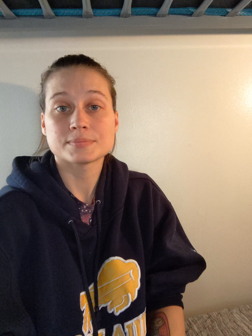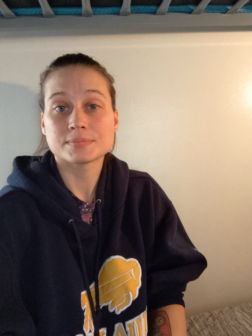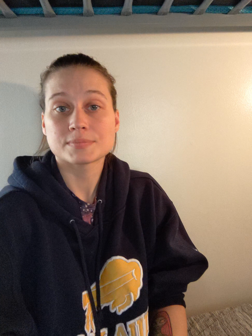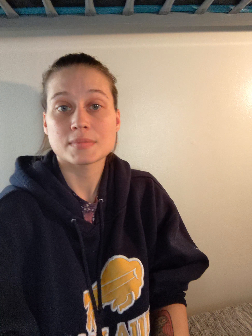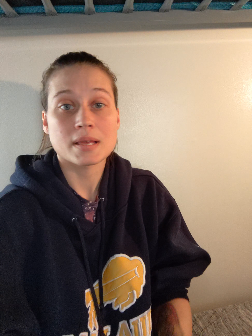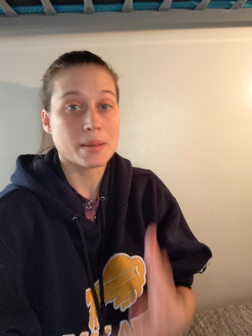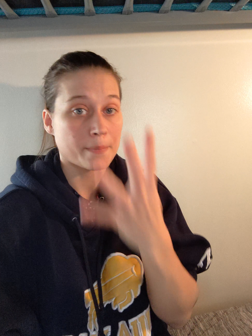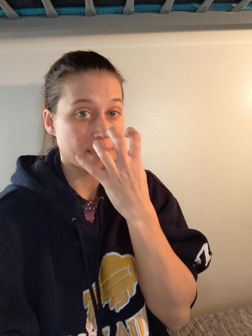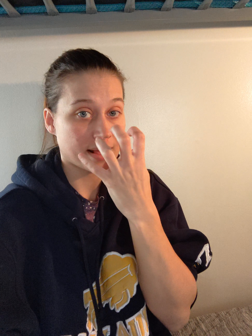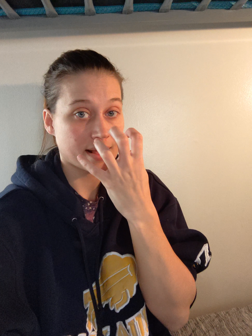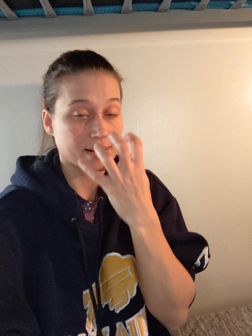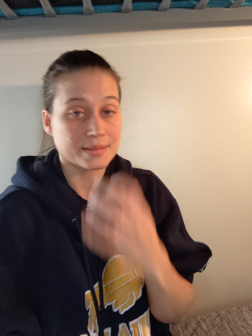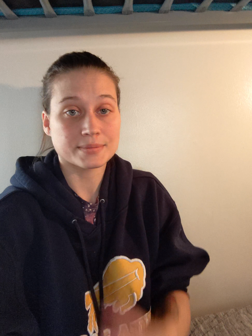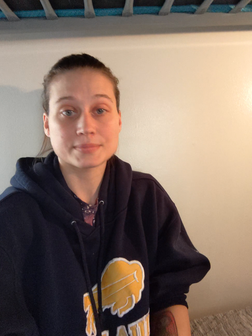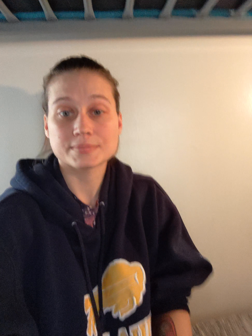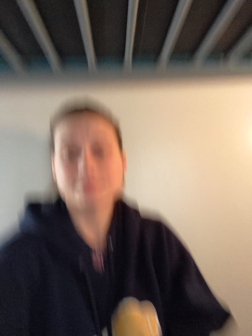mad